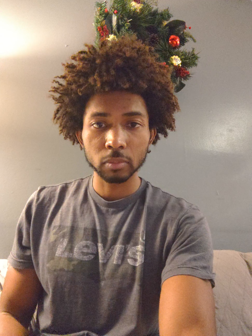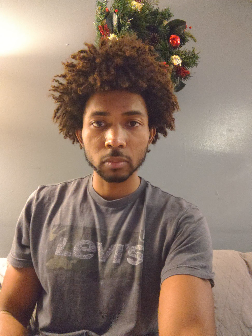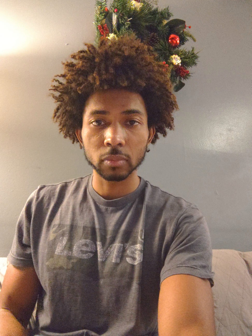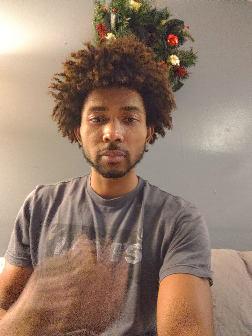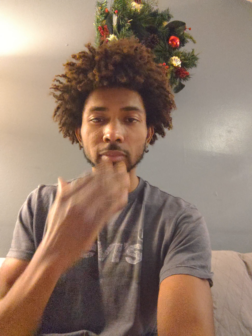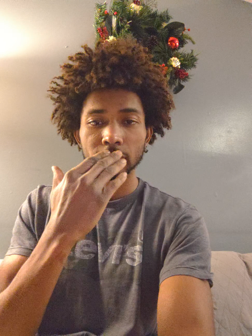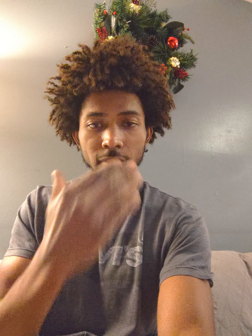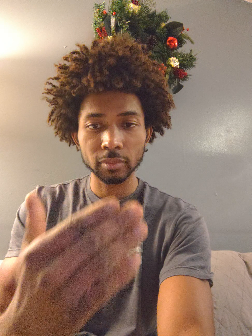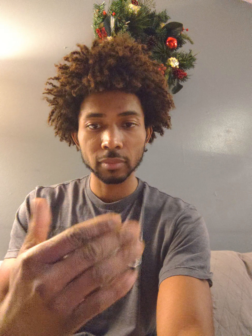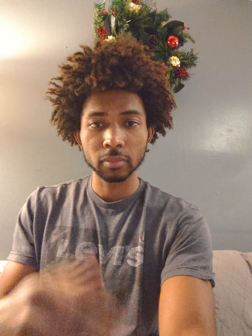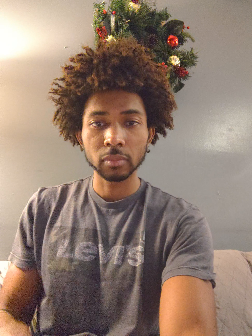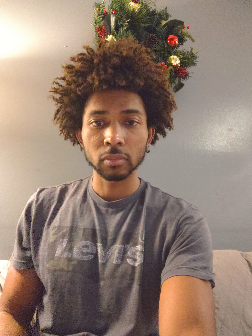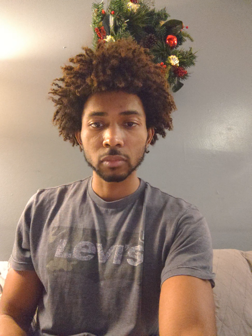thank you